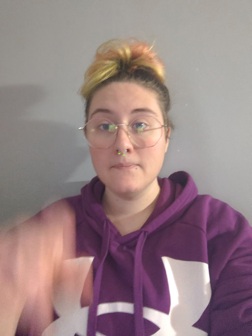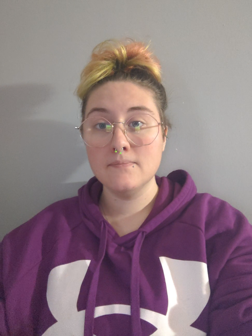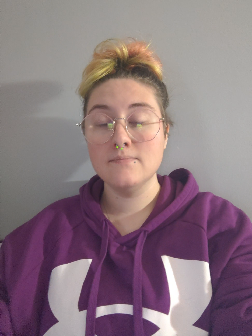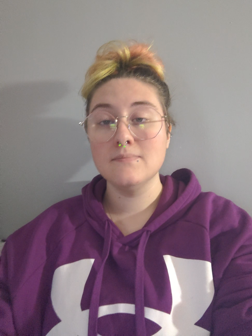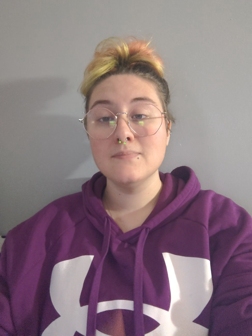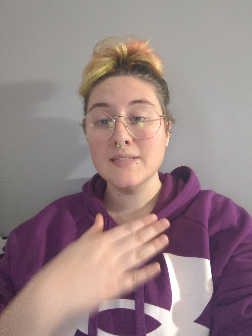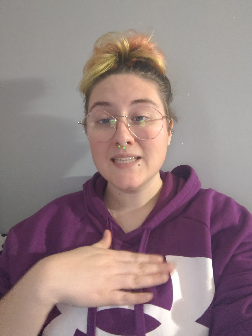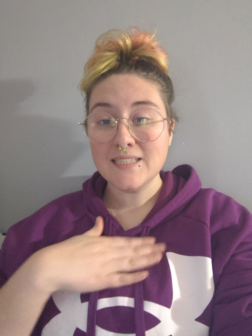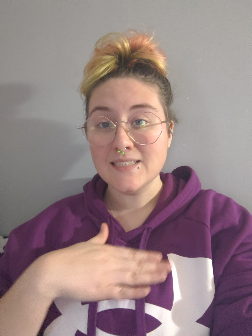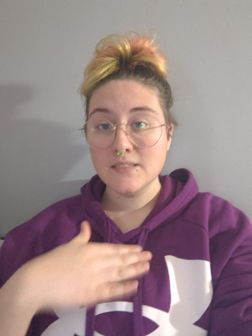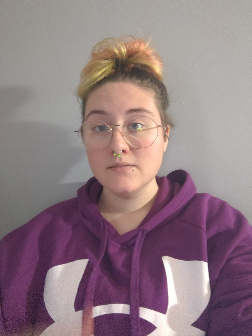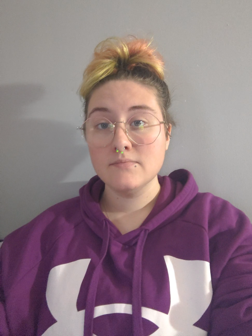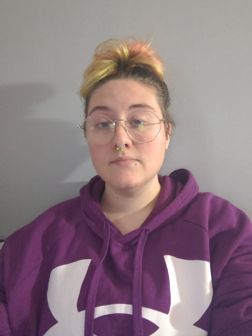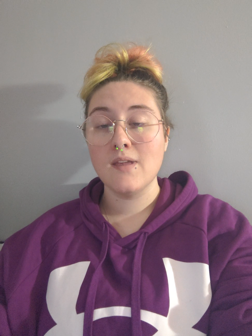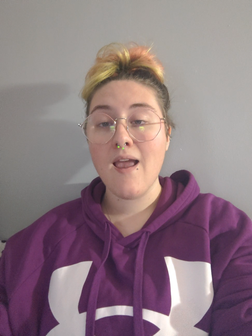please